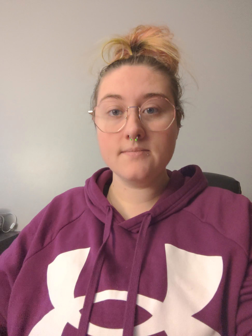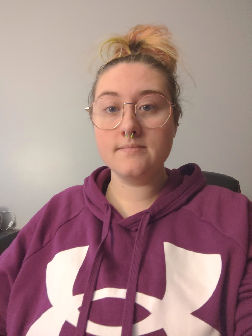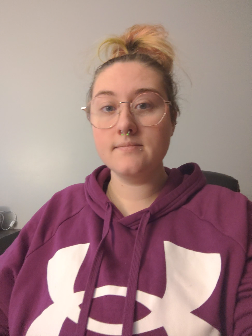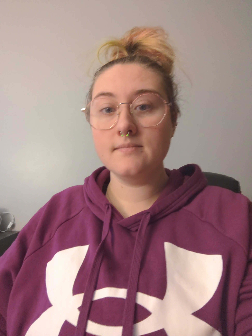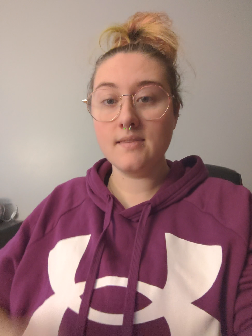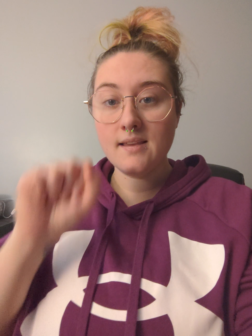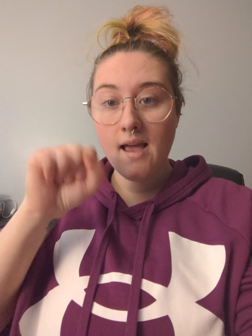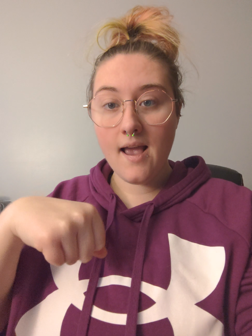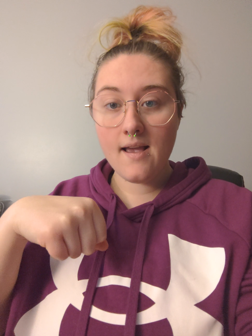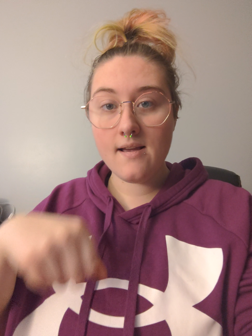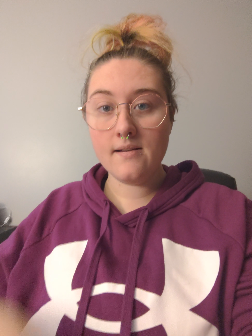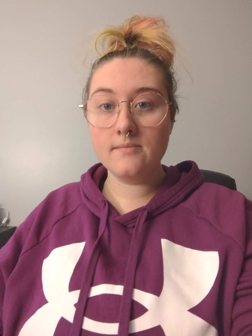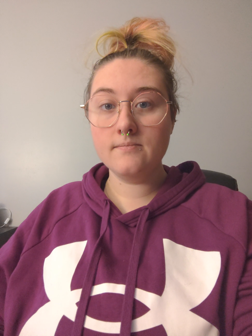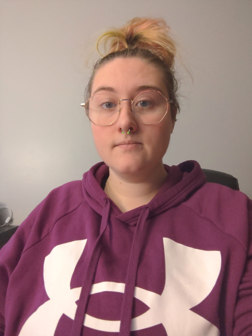can